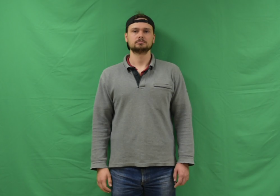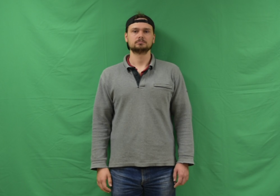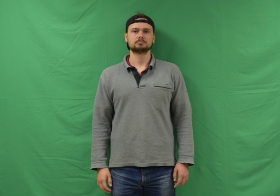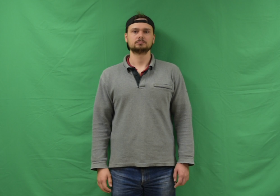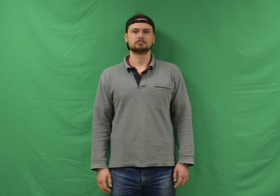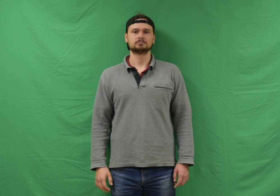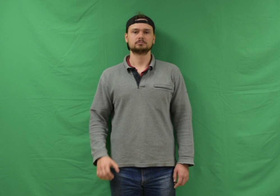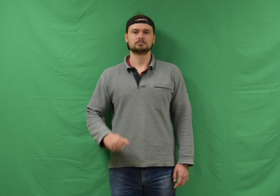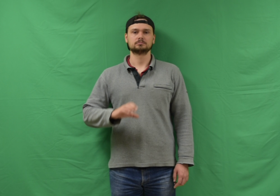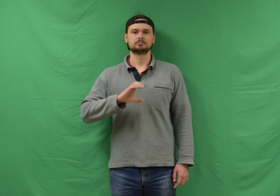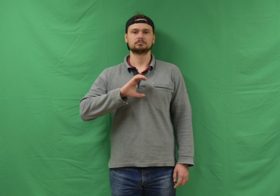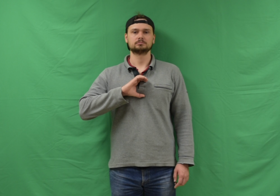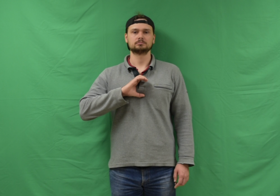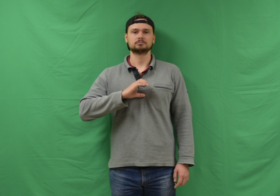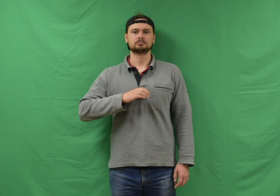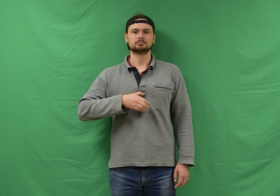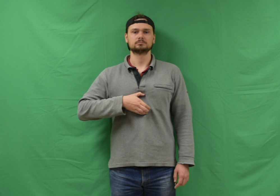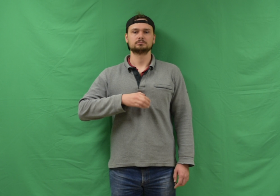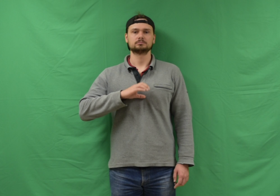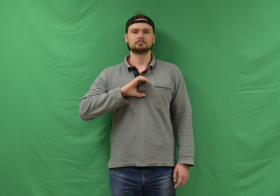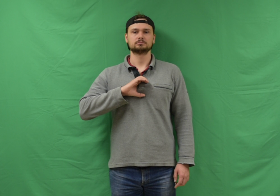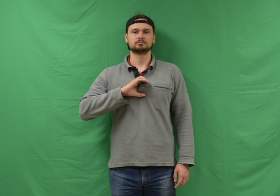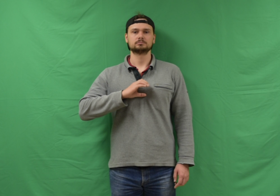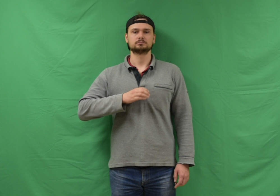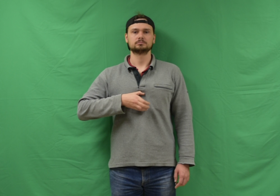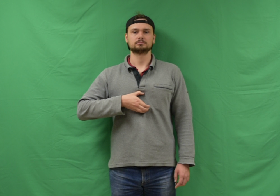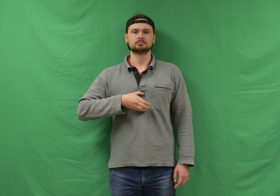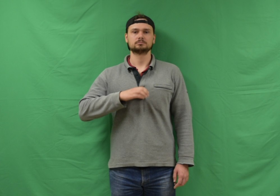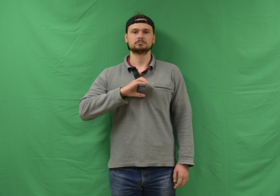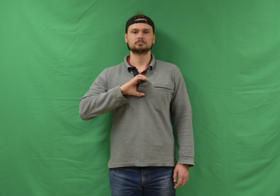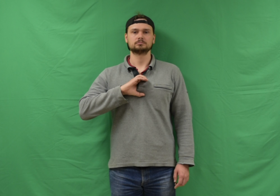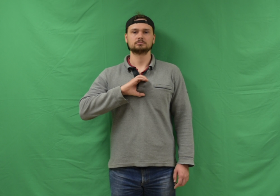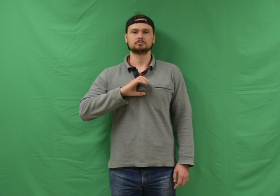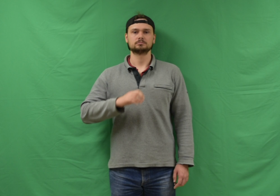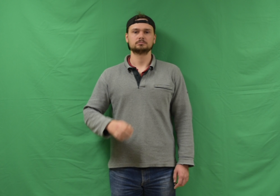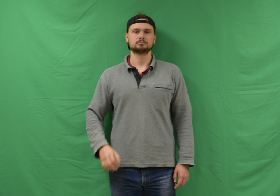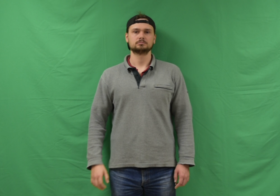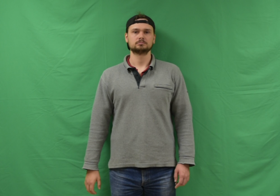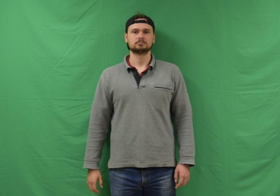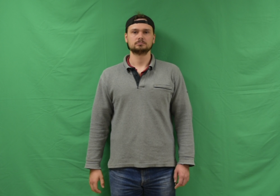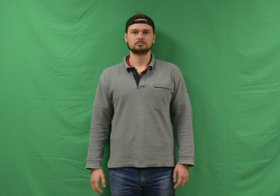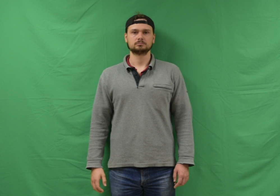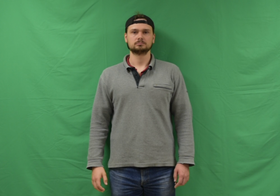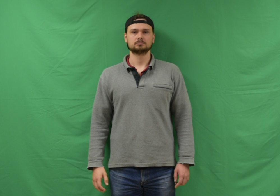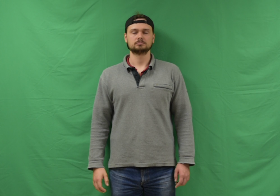cáncer